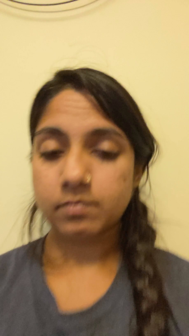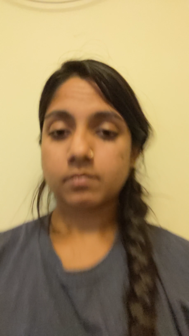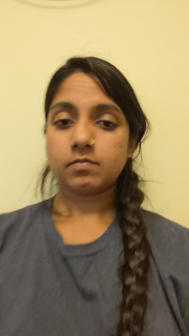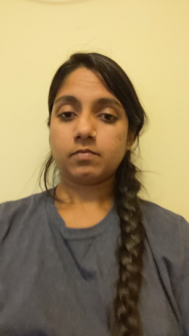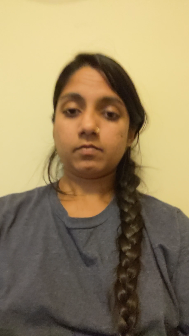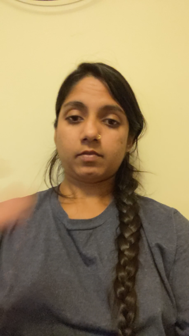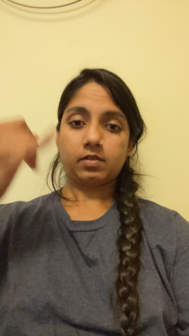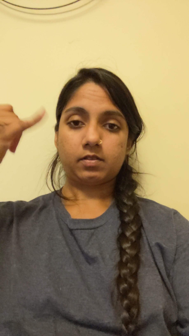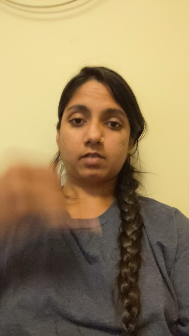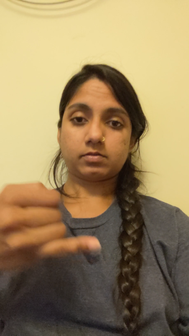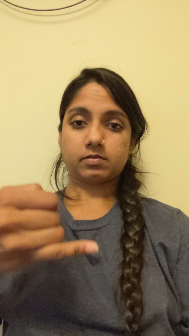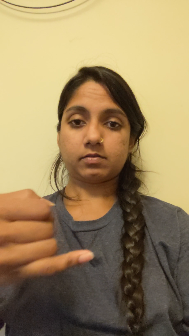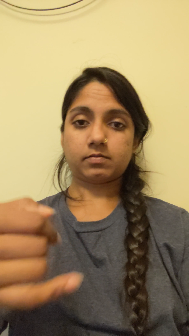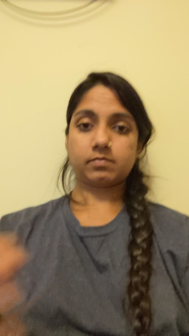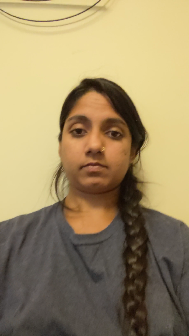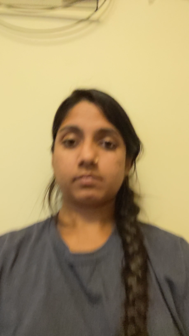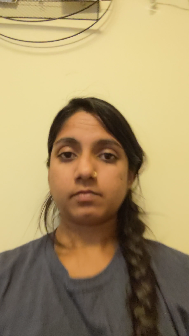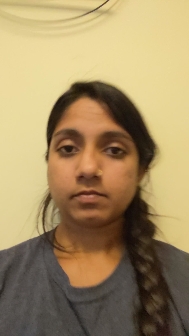last